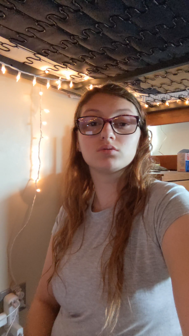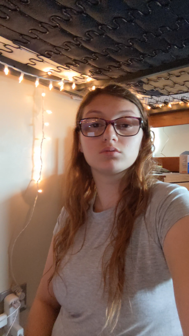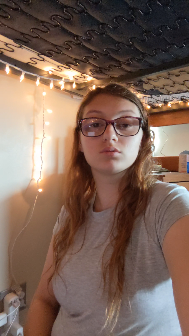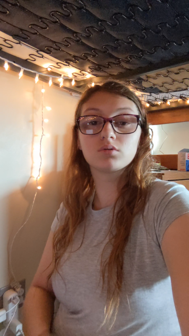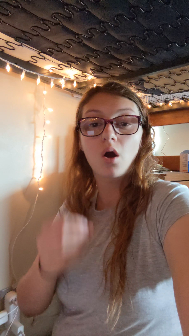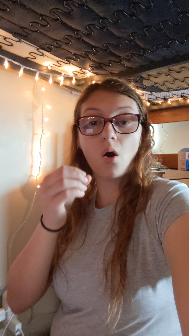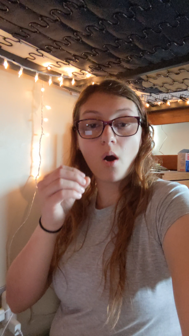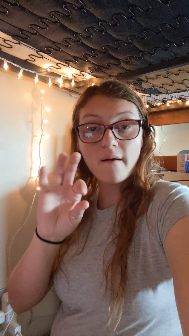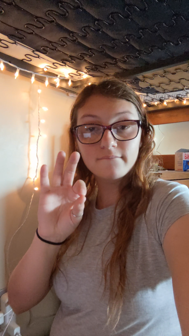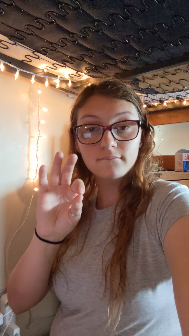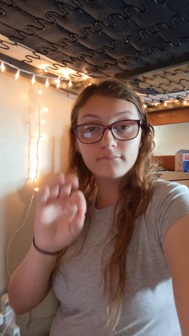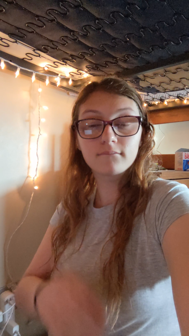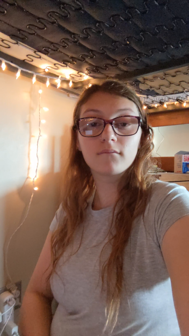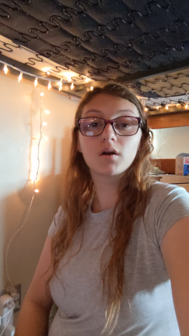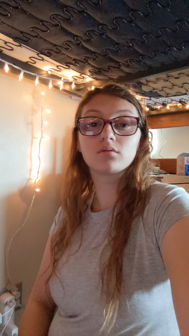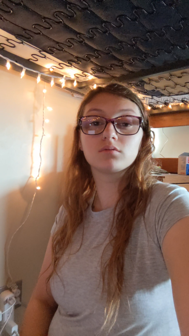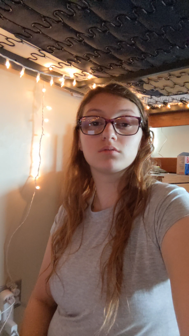of